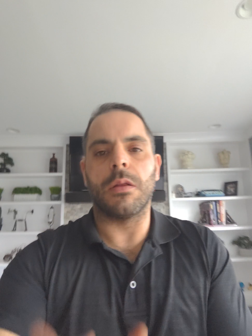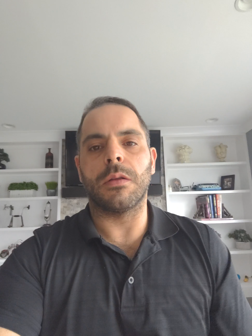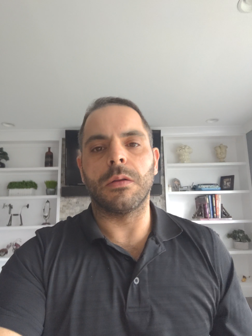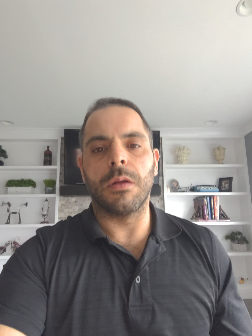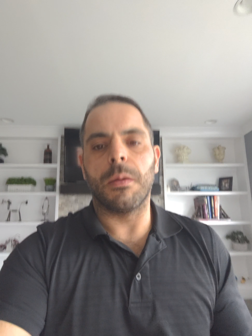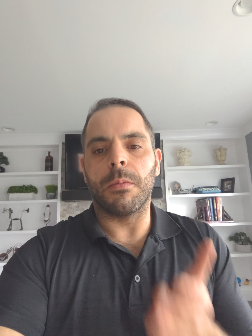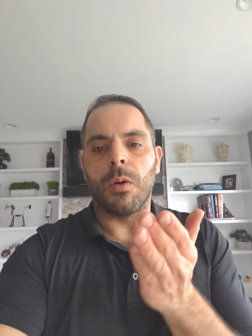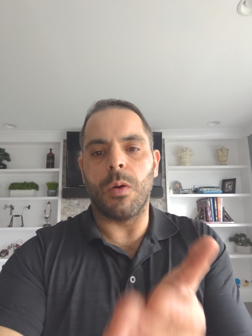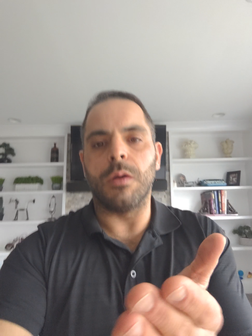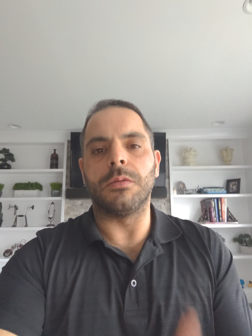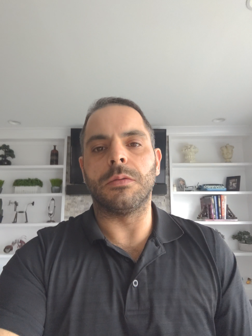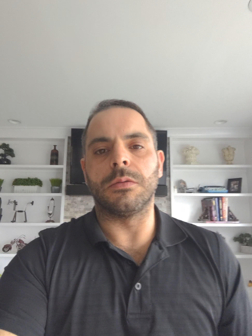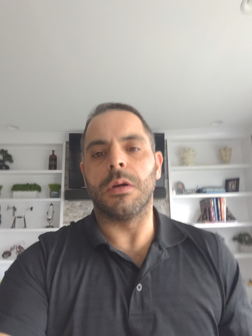boat